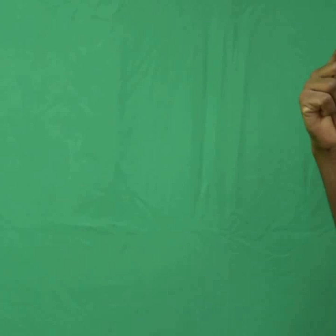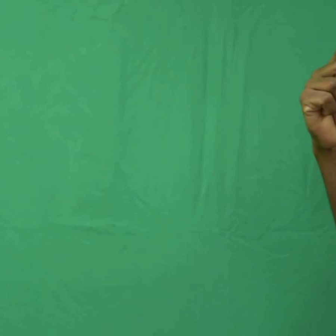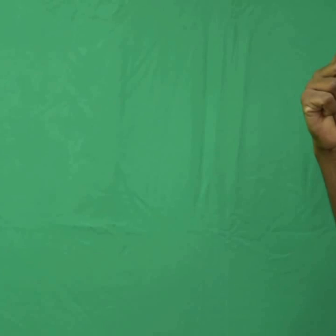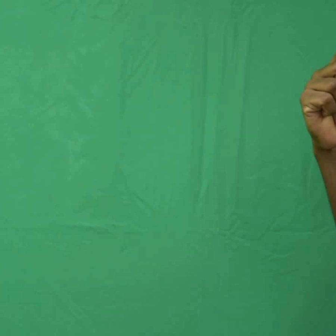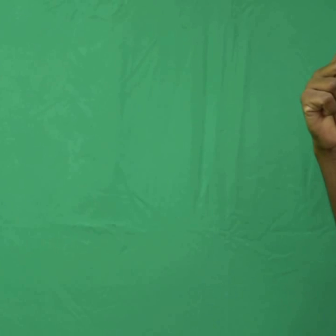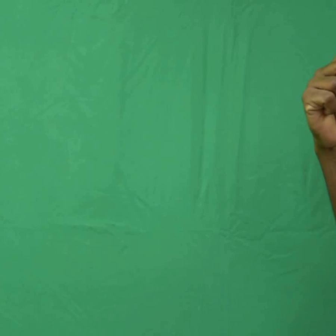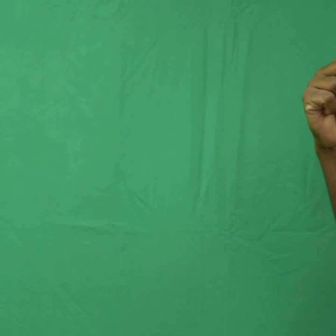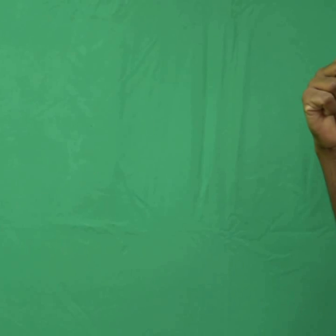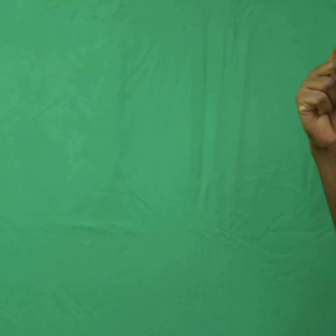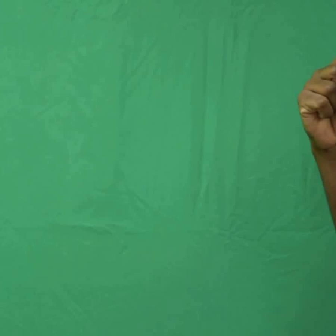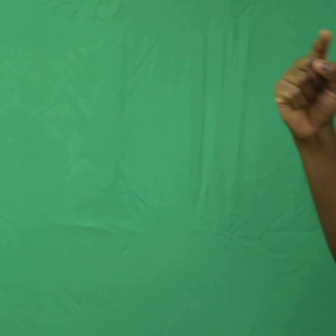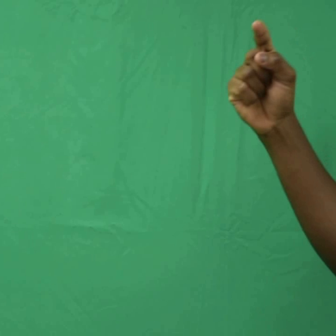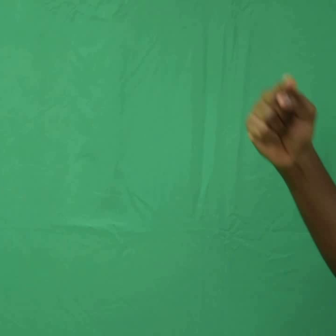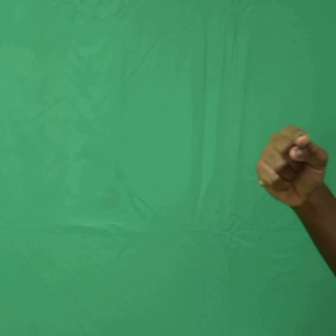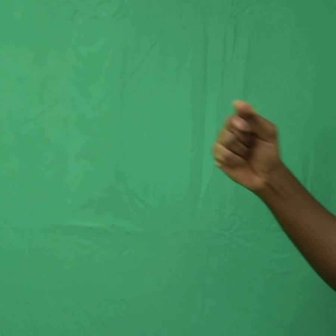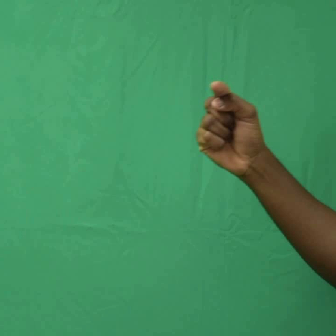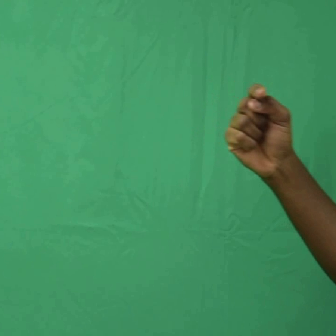Z